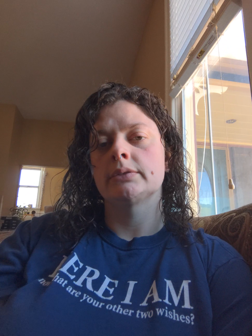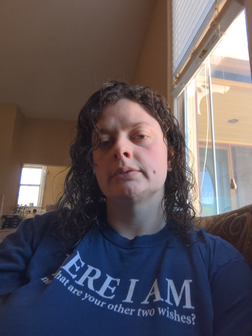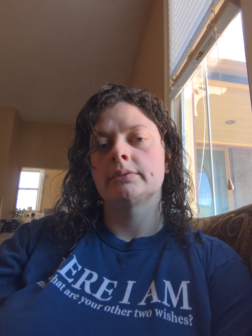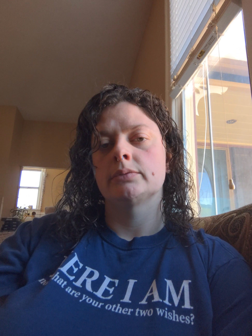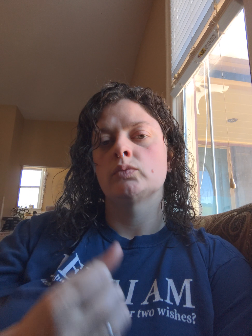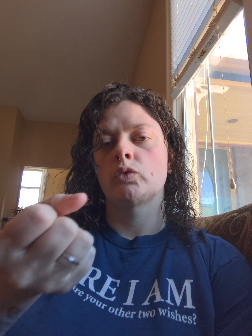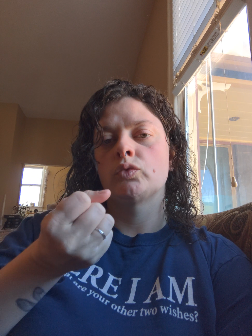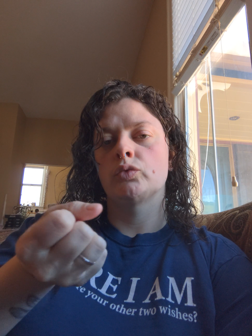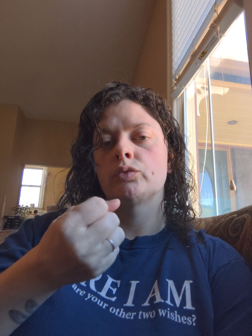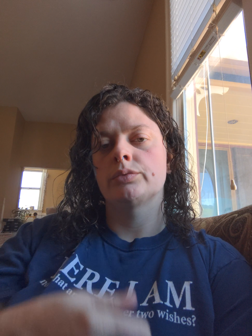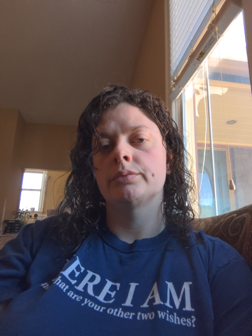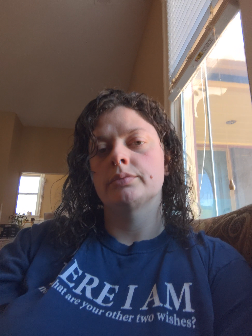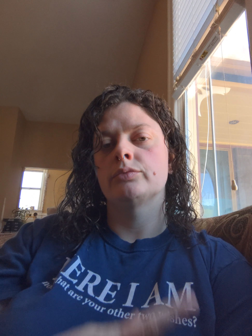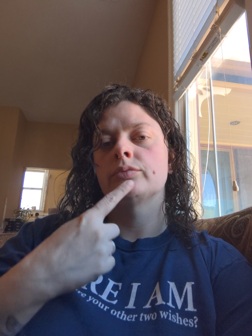drawer